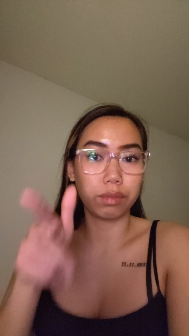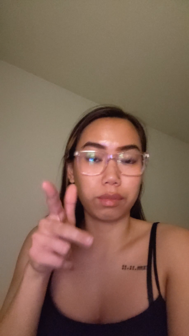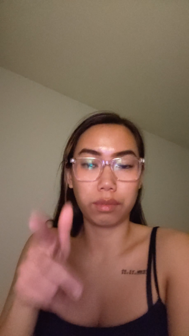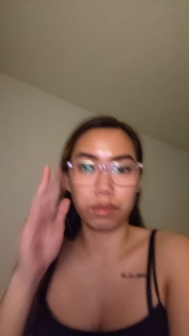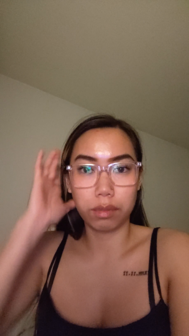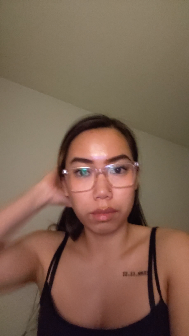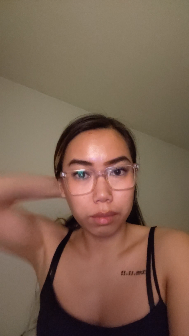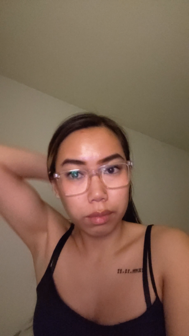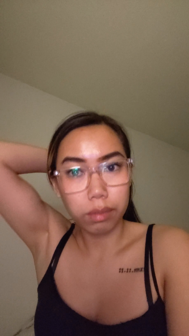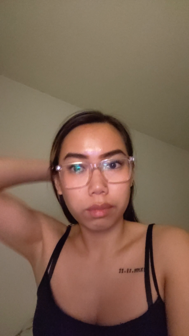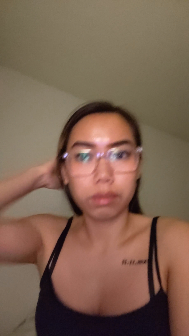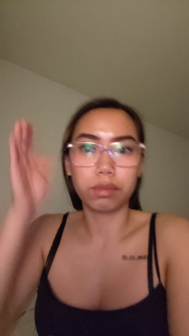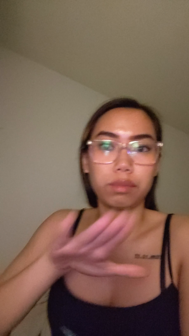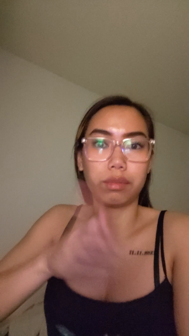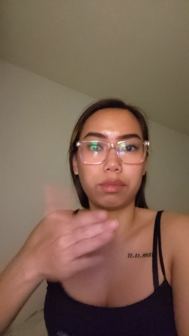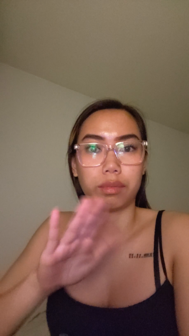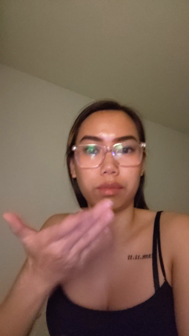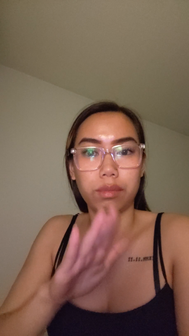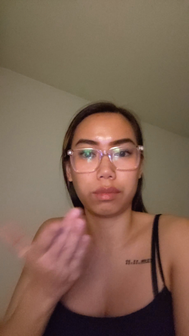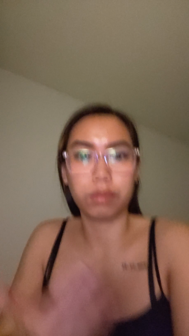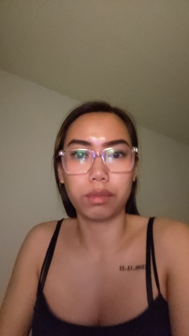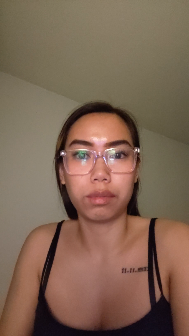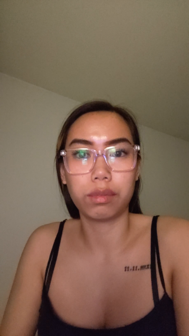cook